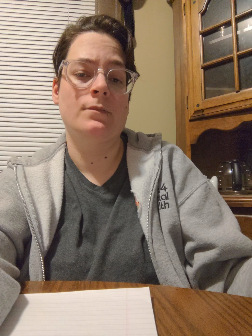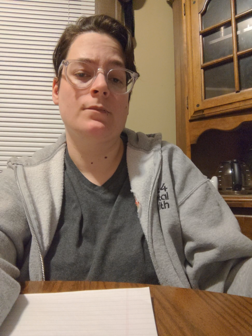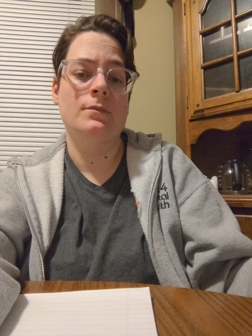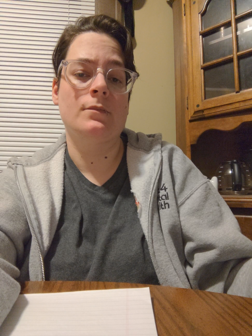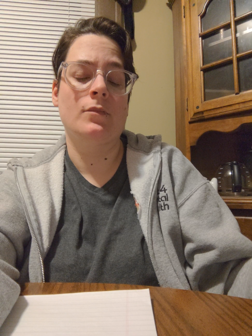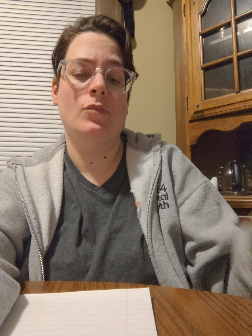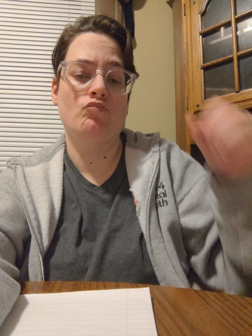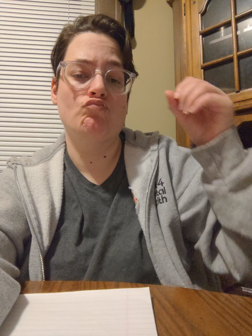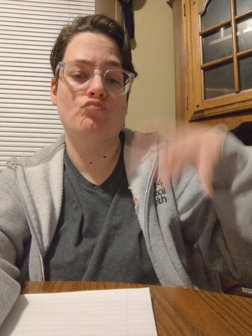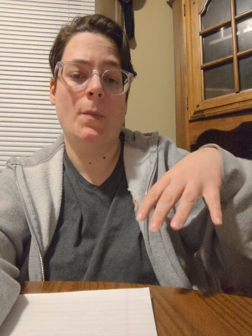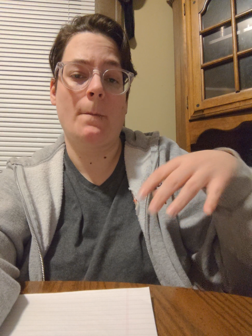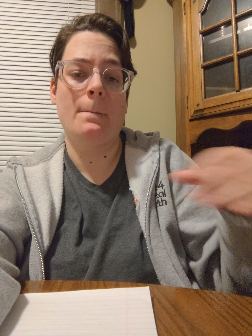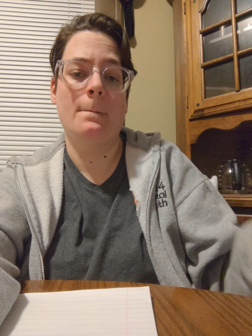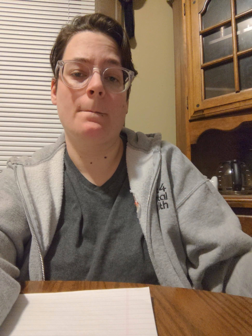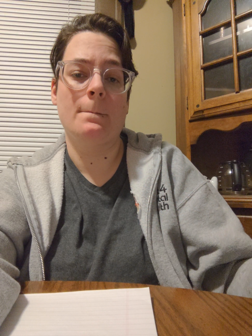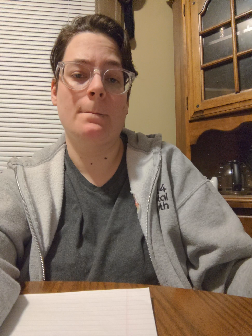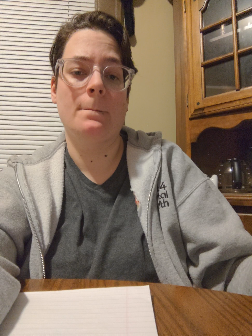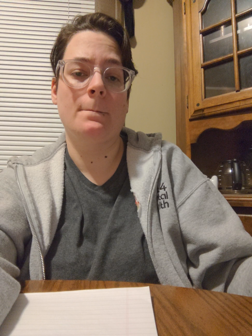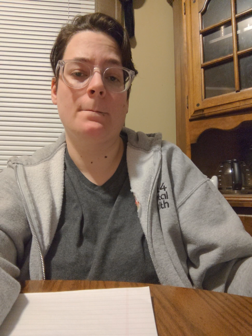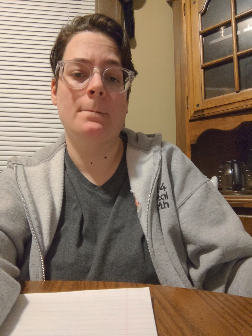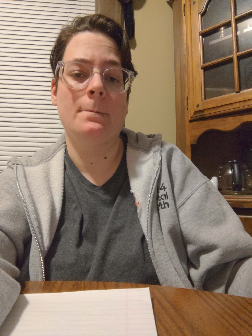drop